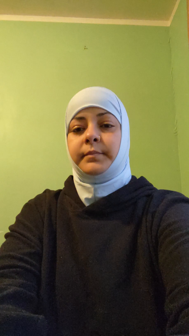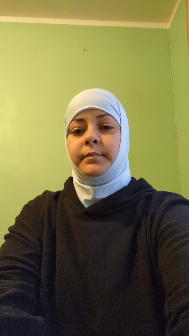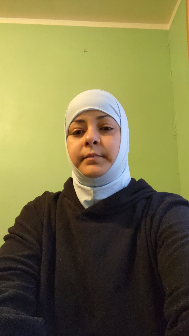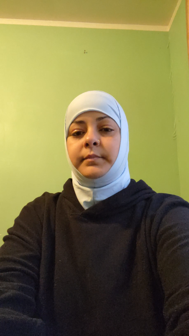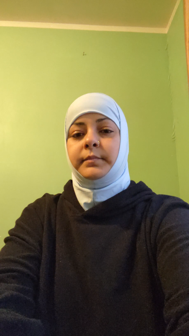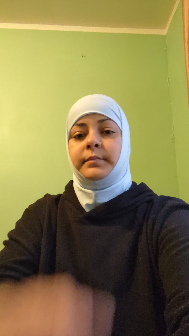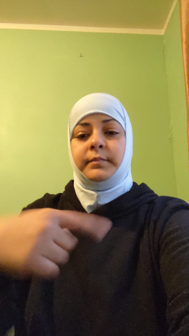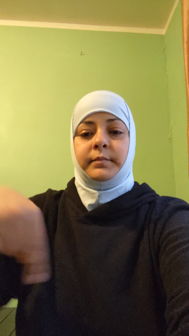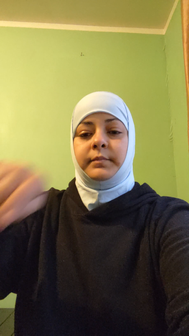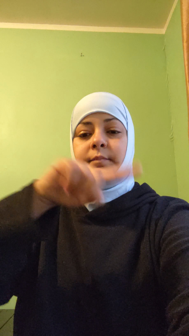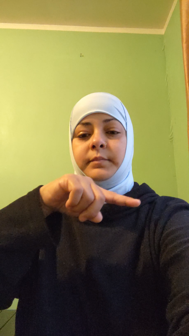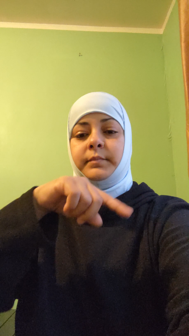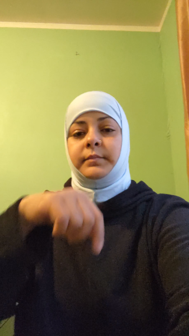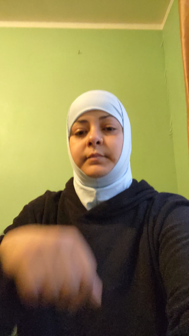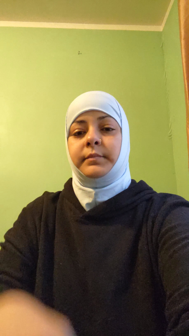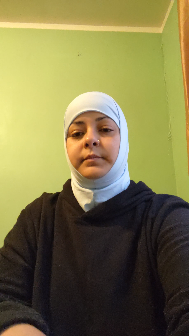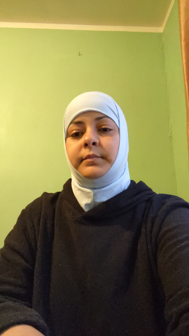around